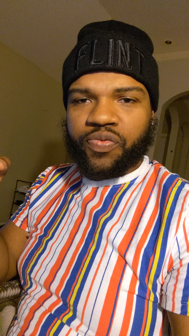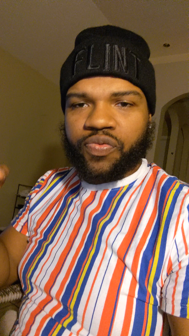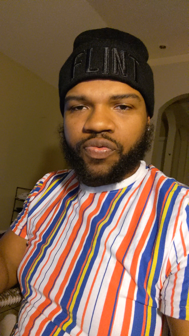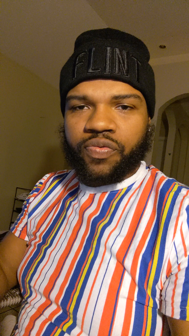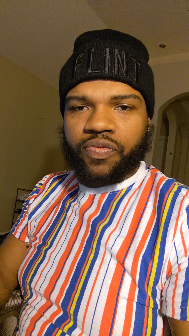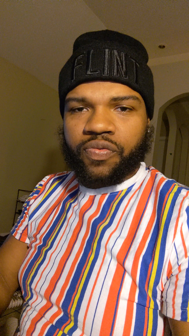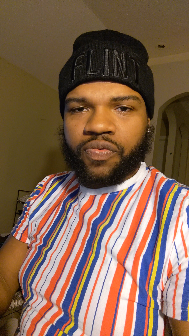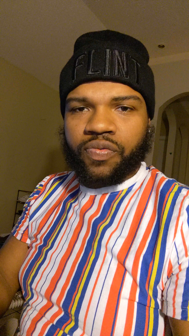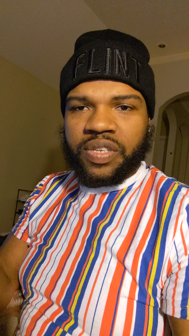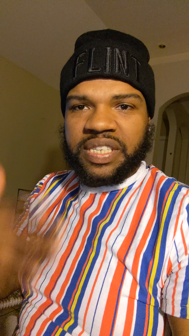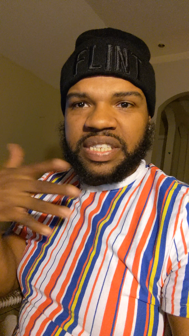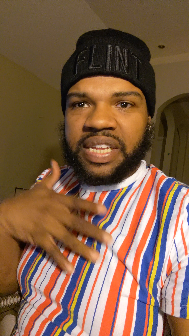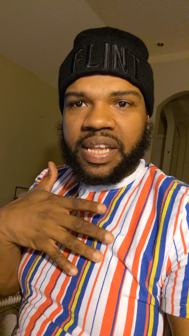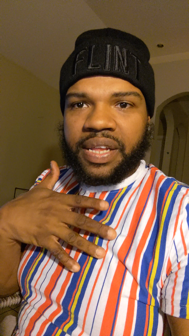scared